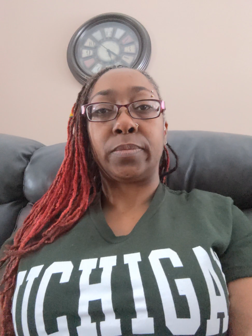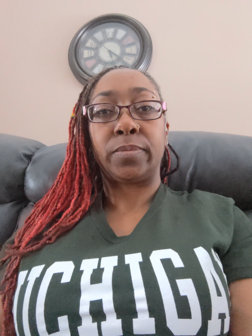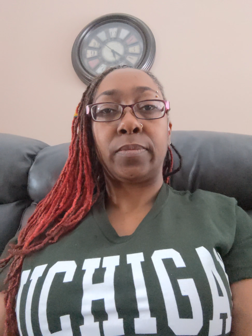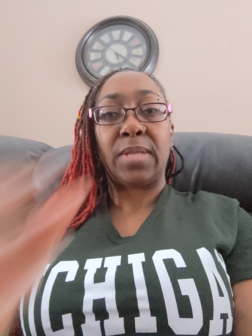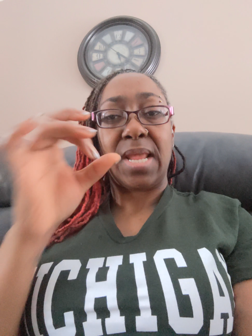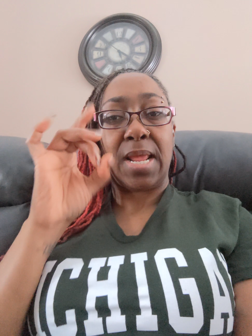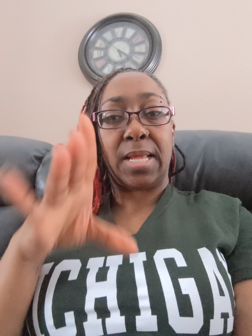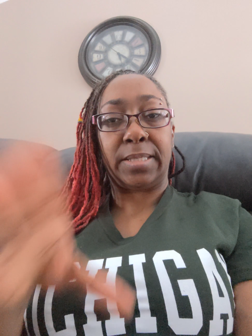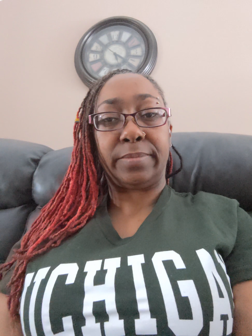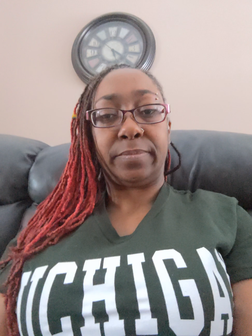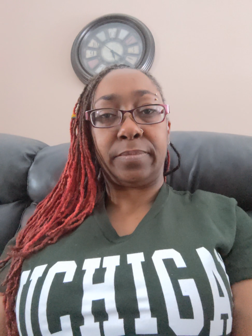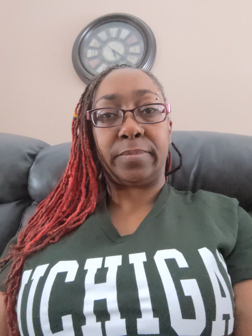hate